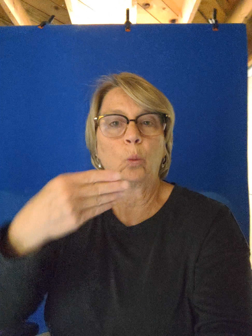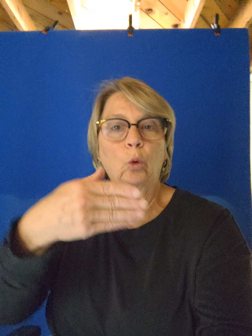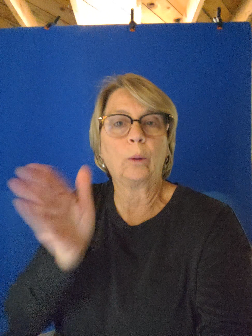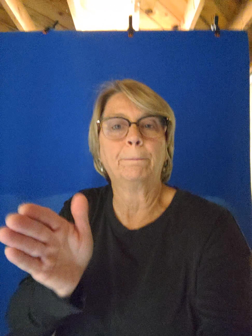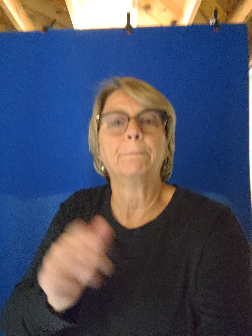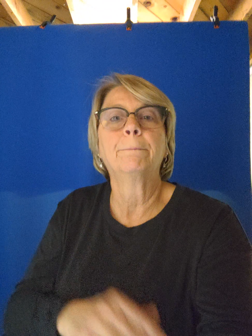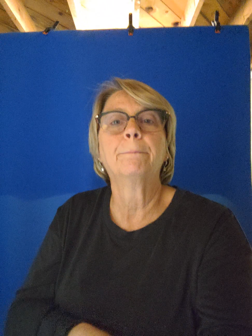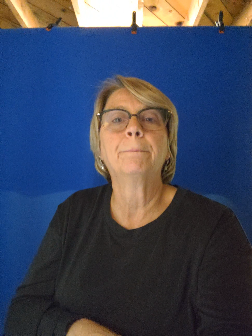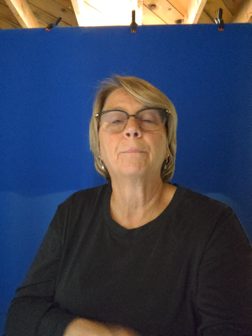room